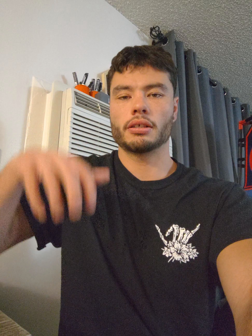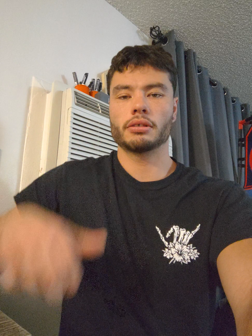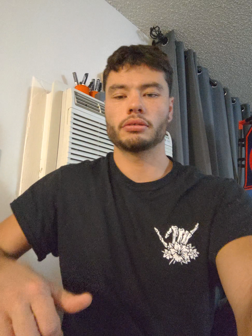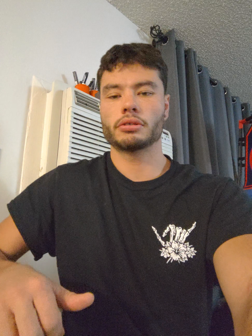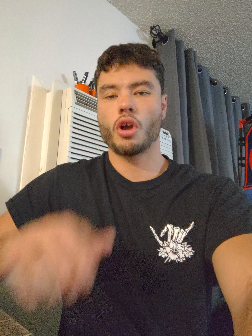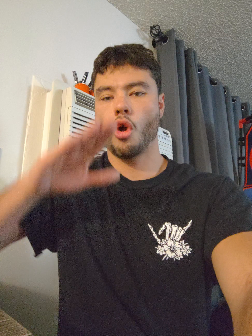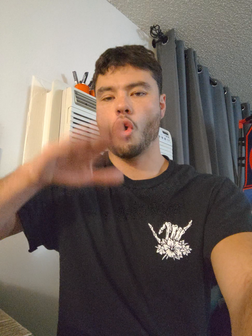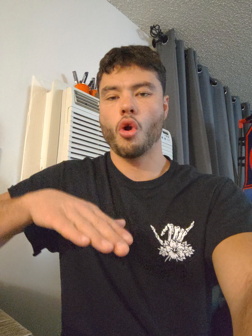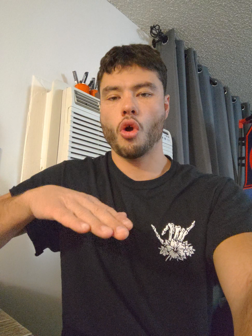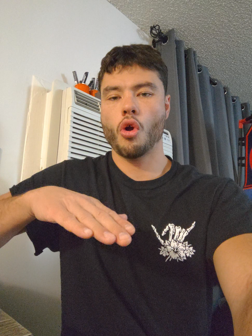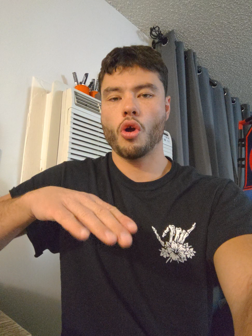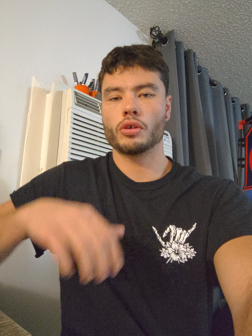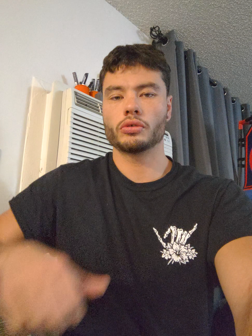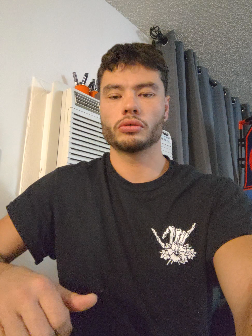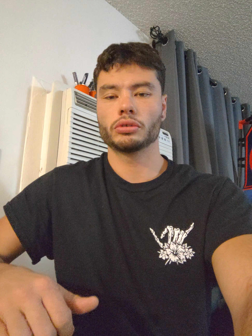on